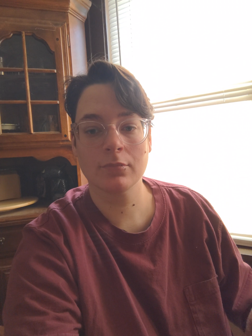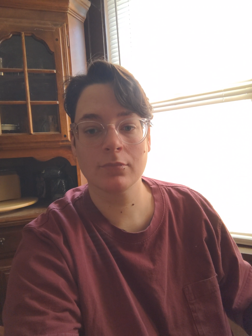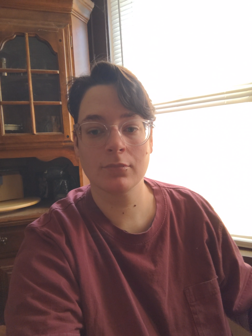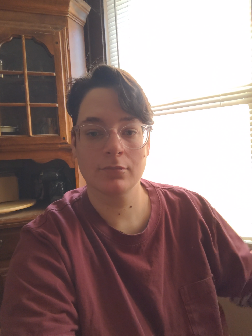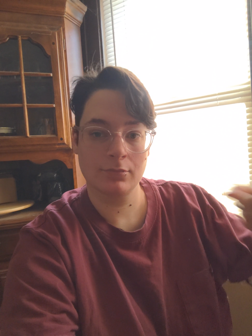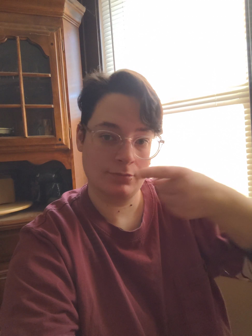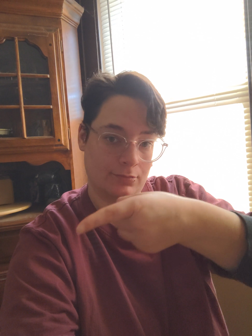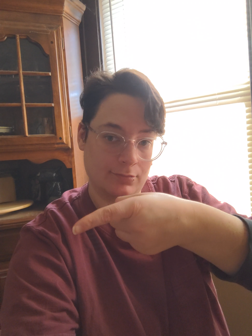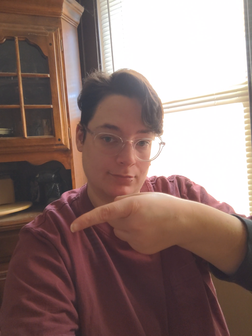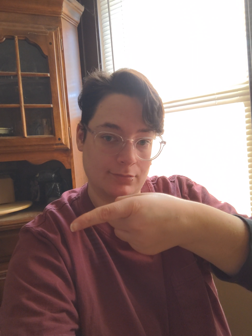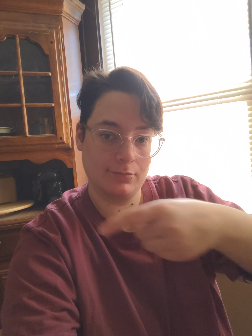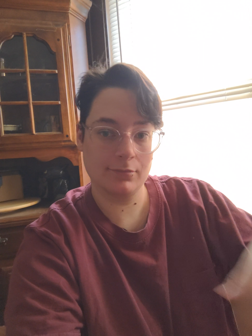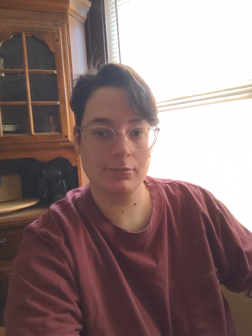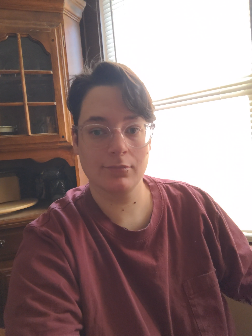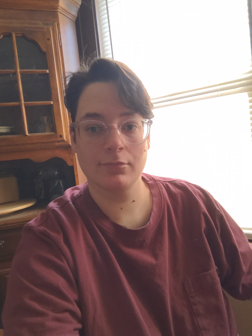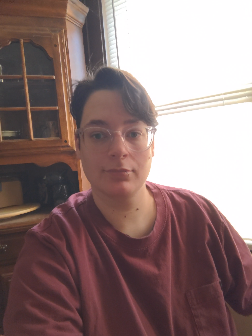he/she/it